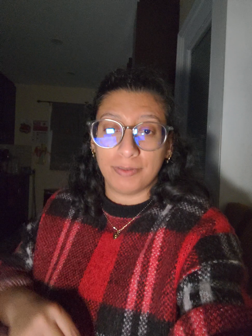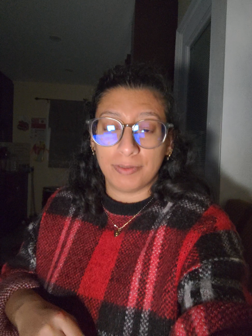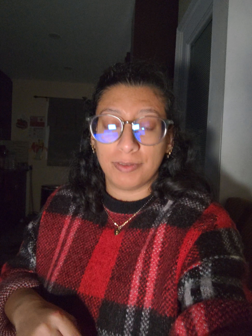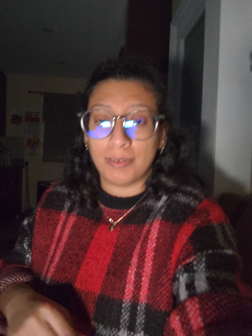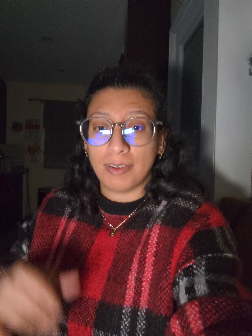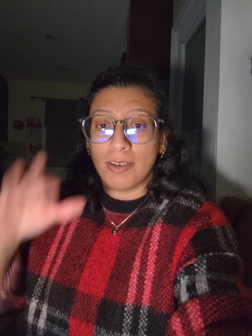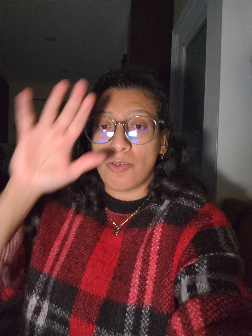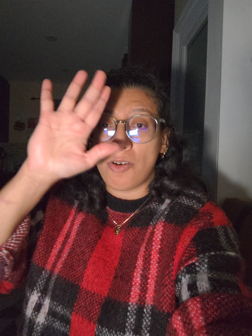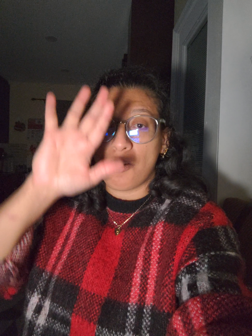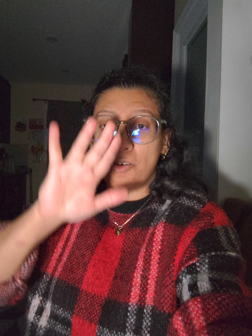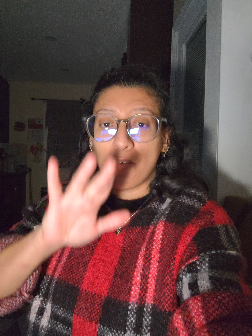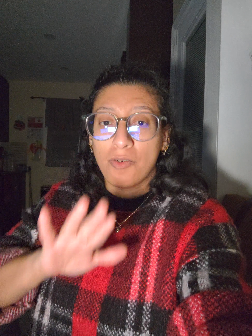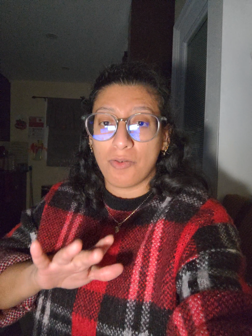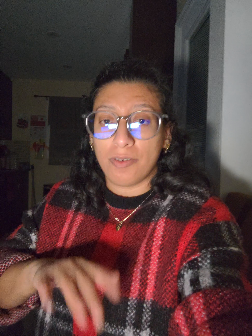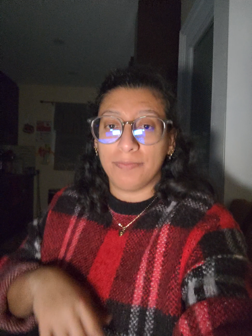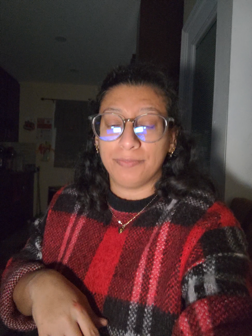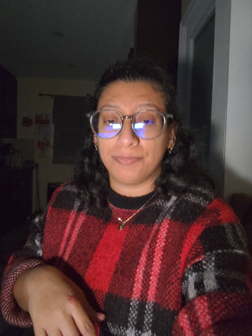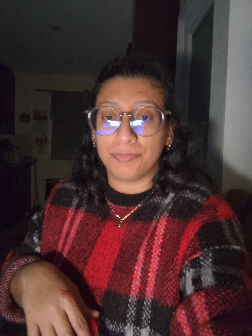snow